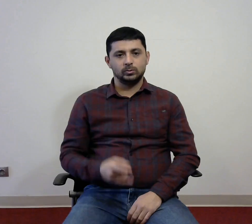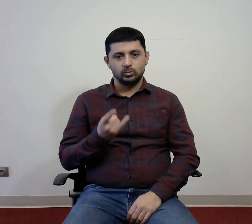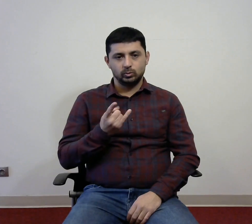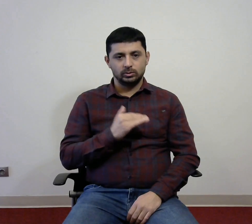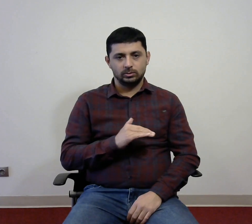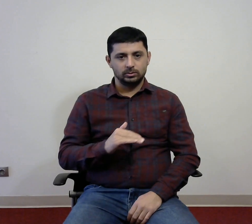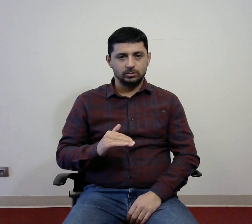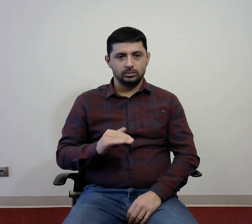uşaqlar